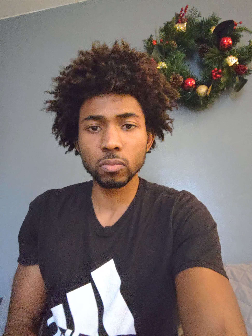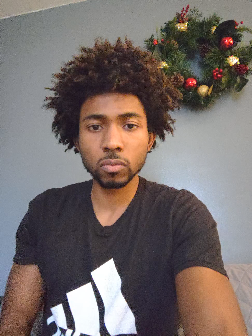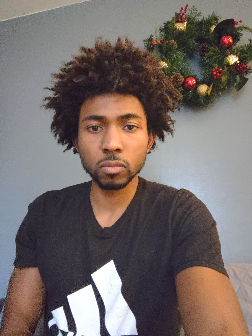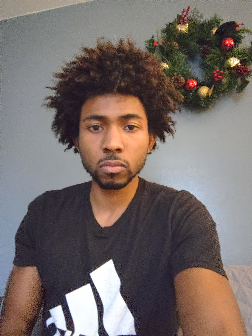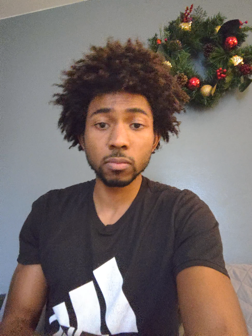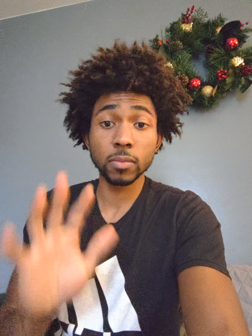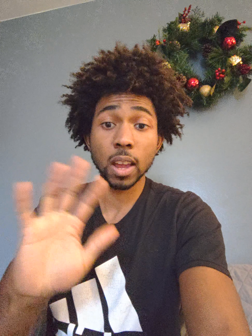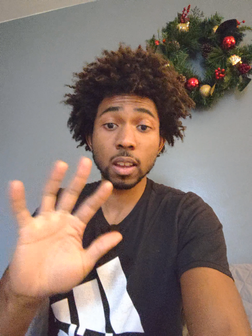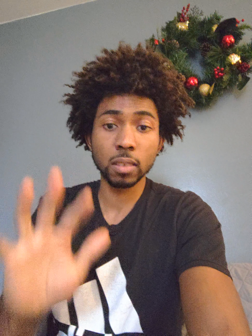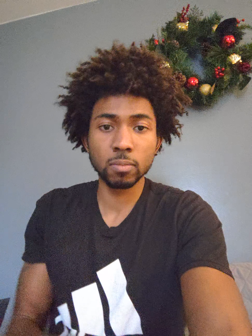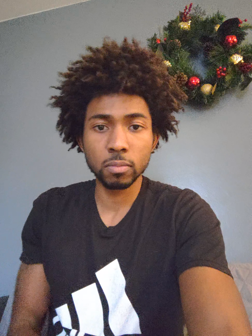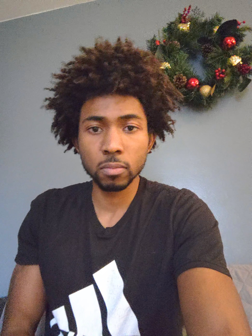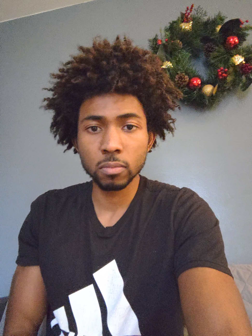hello